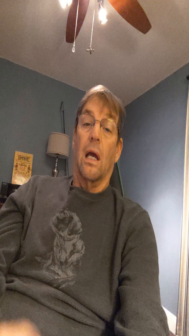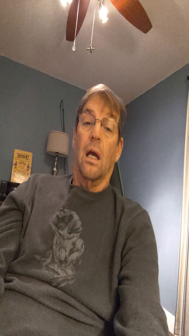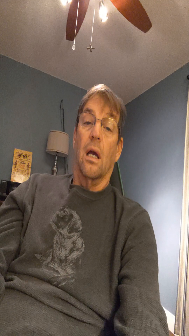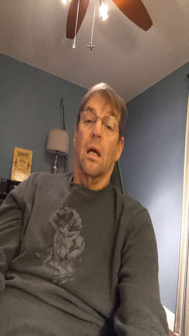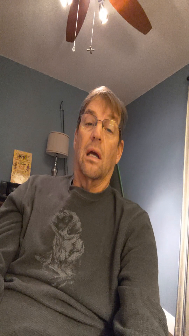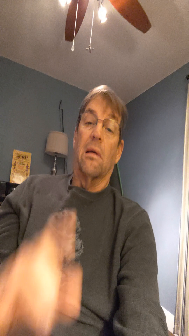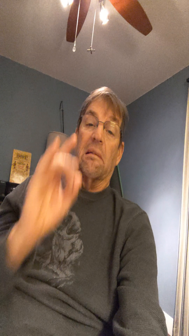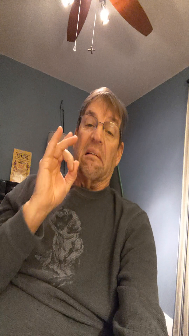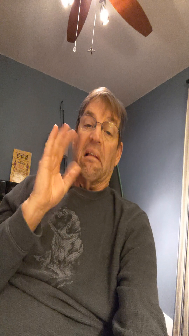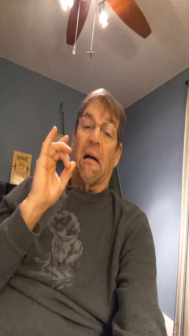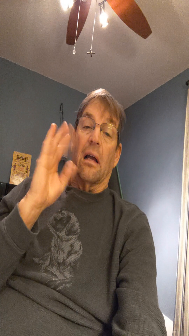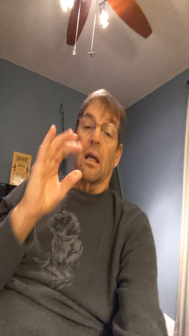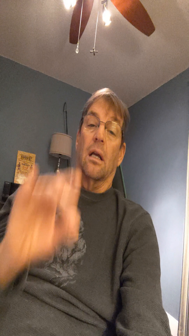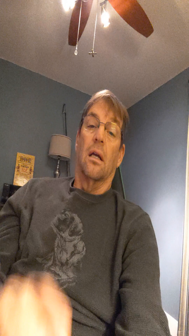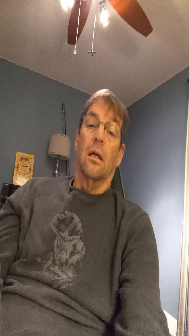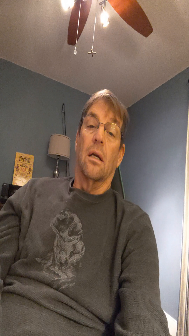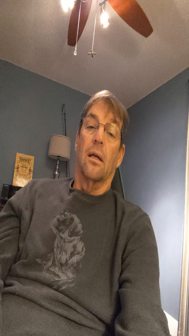yucky